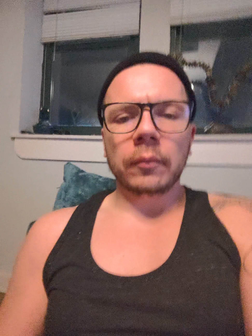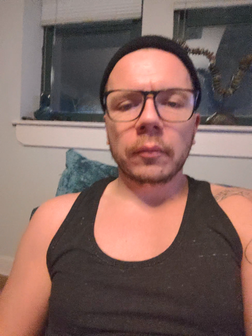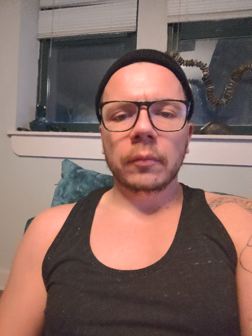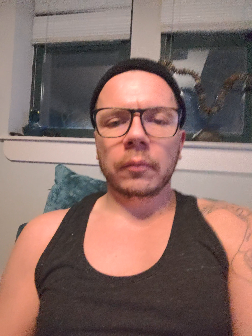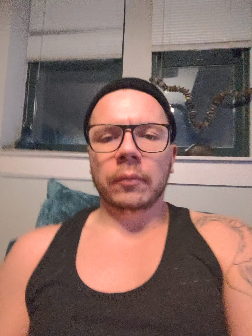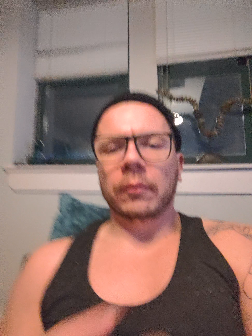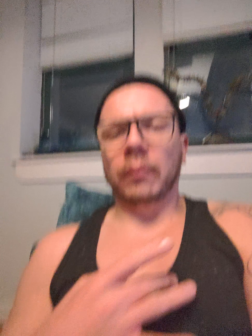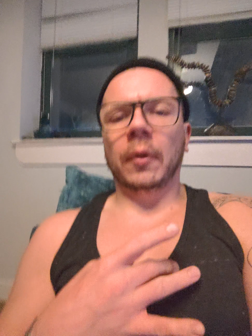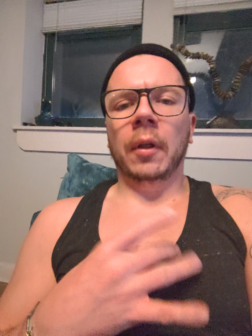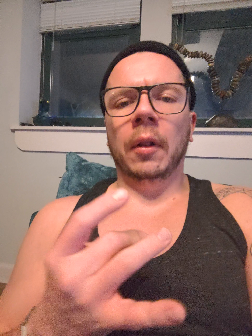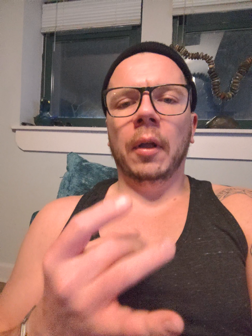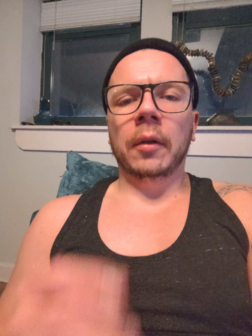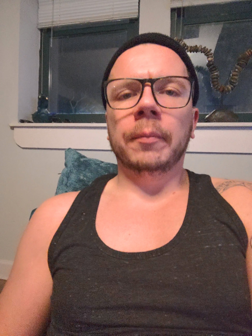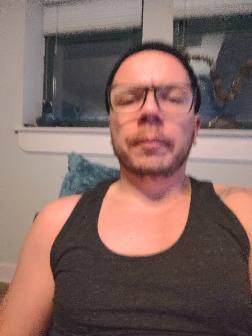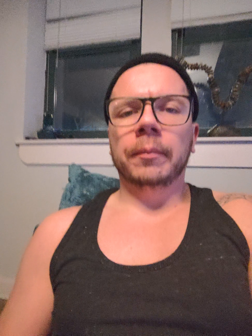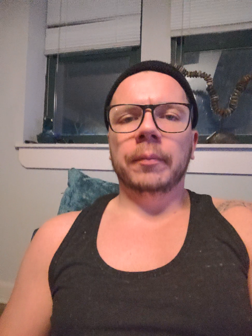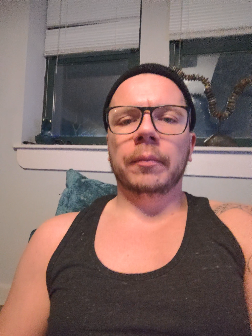like